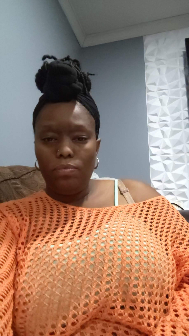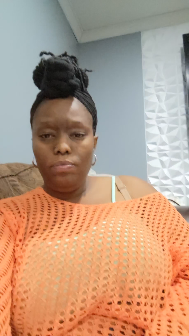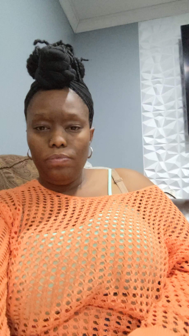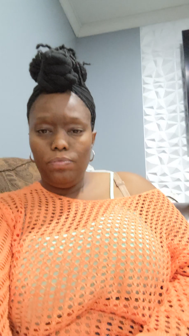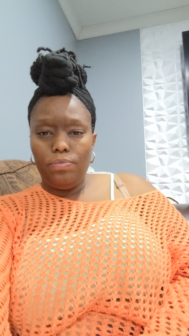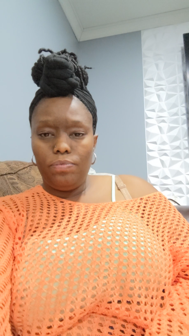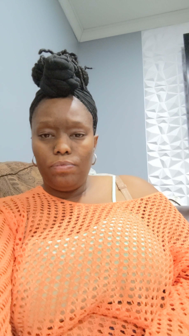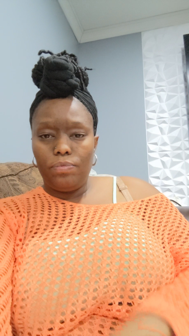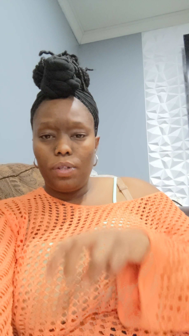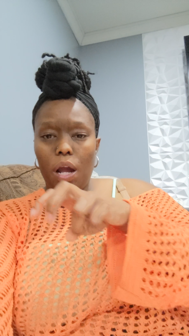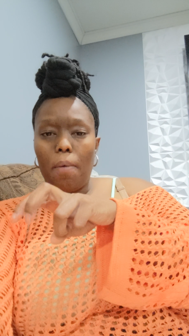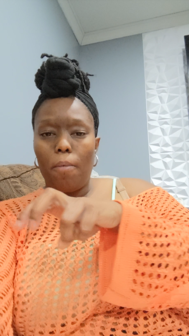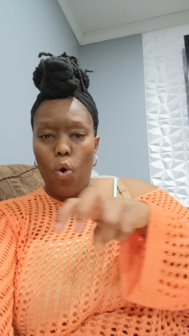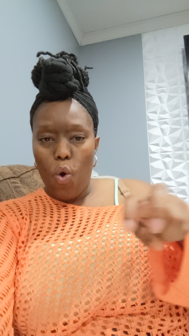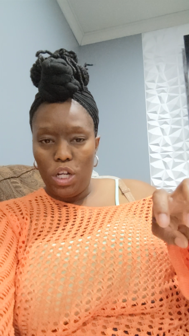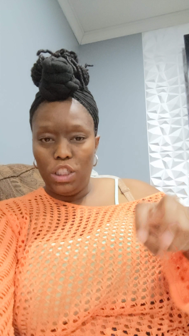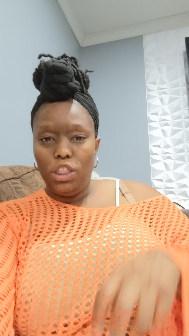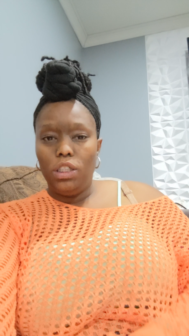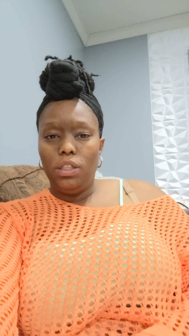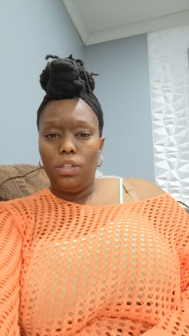porch